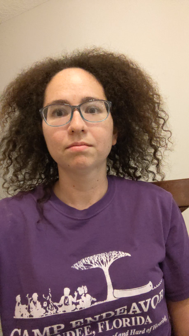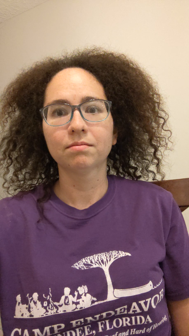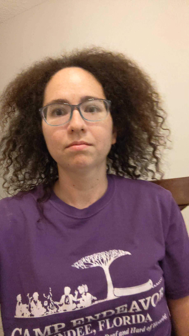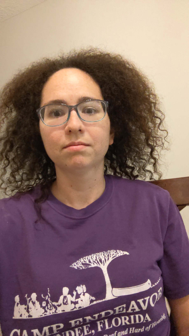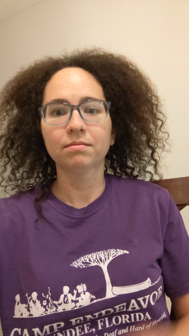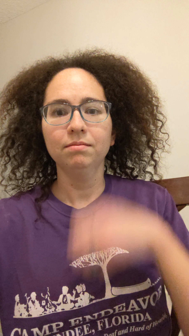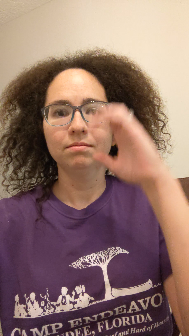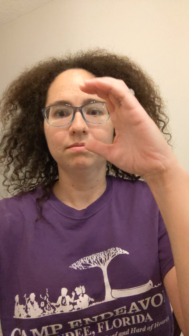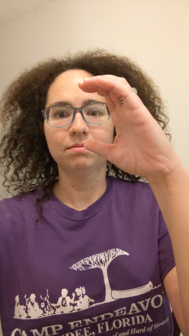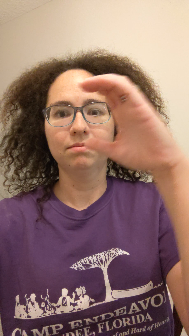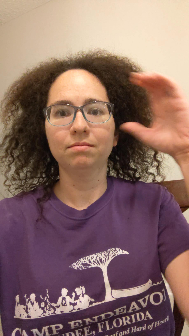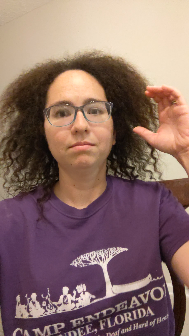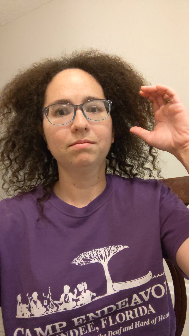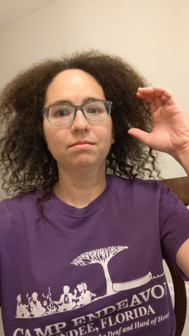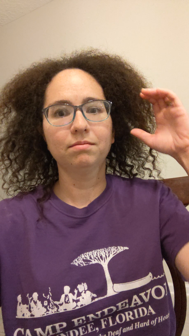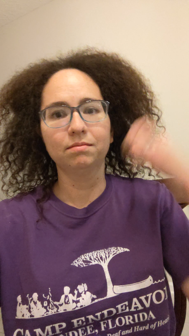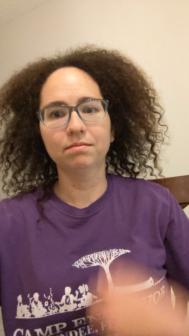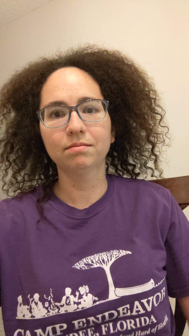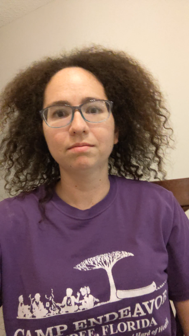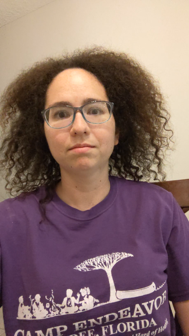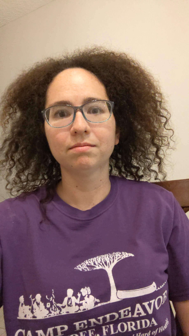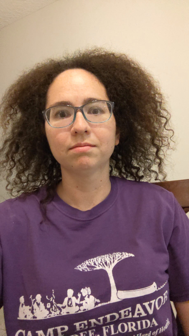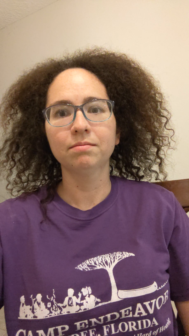bus